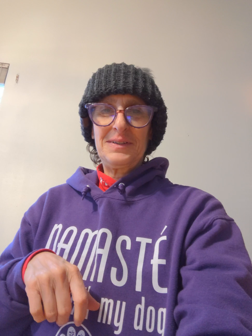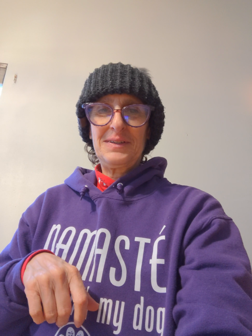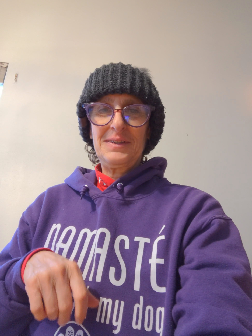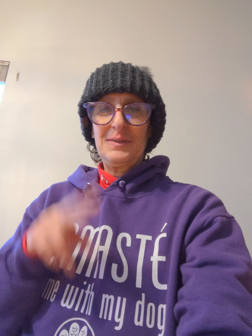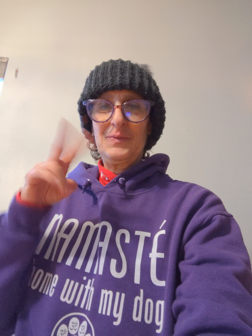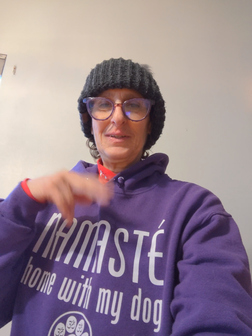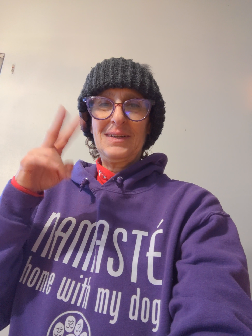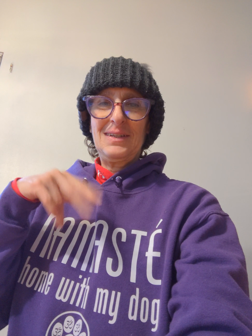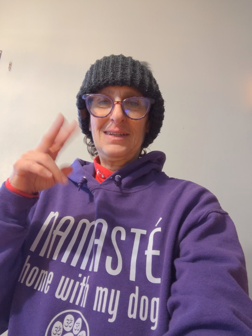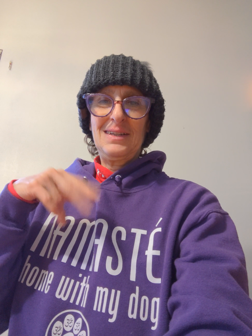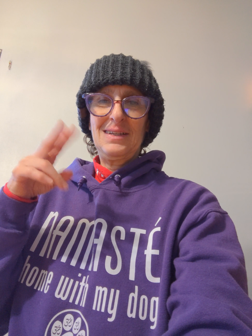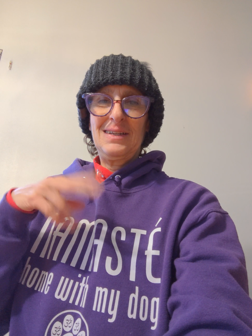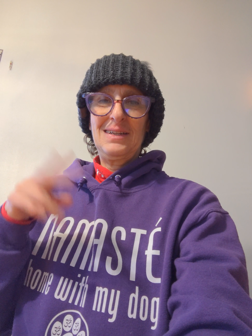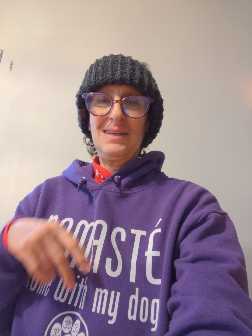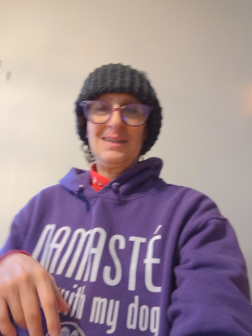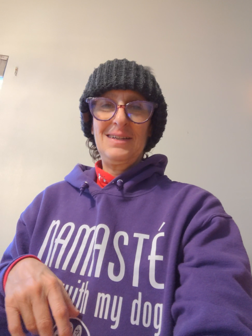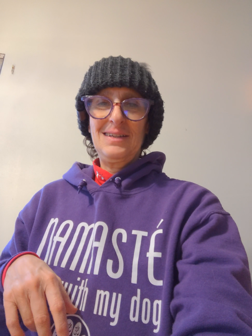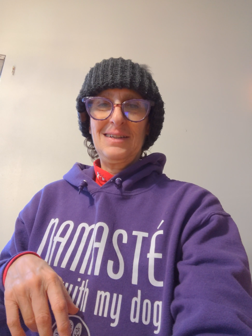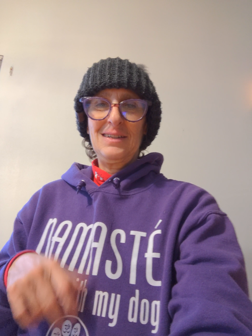read